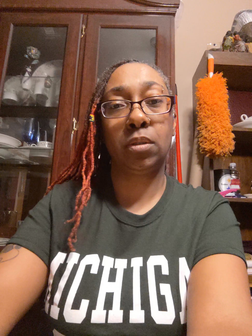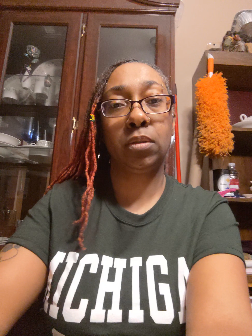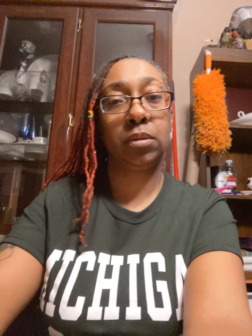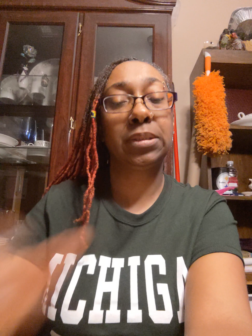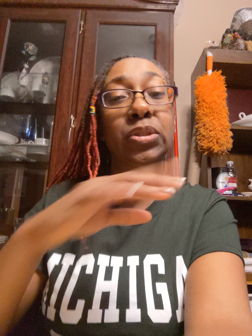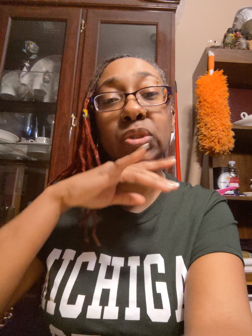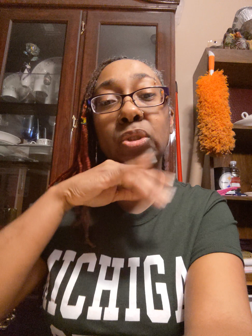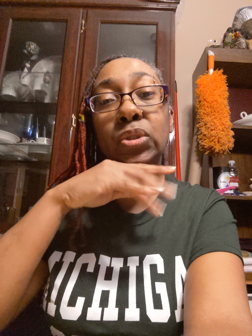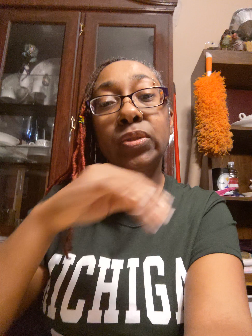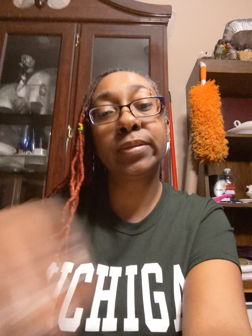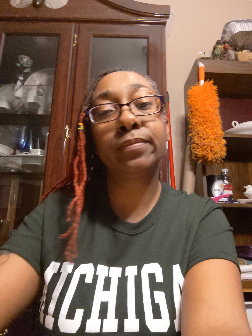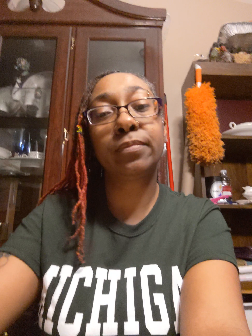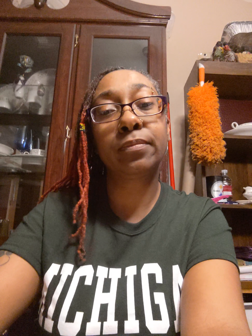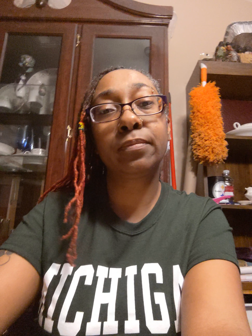dirty